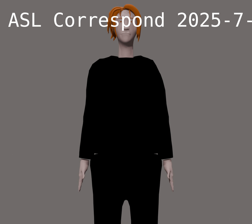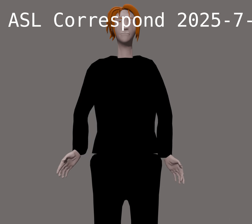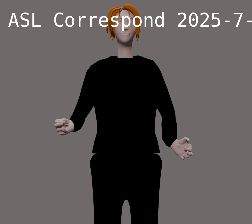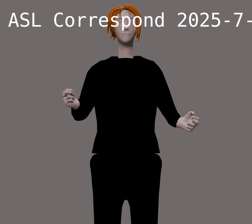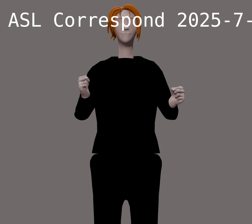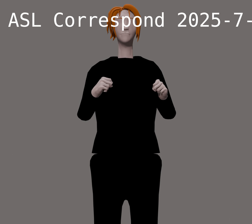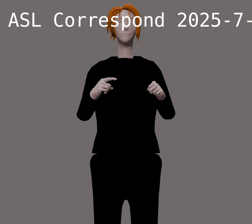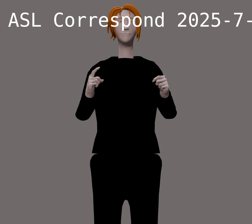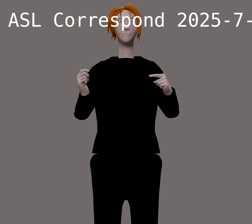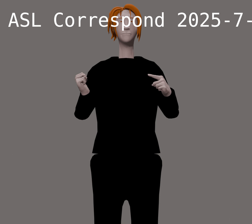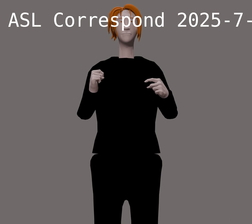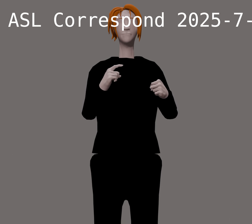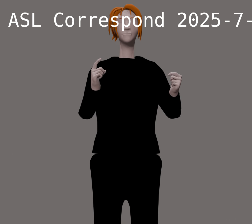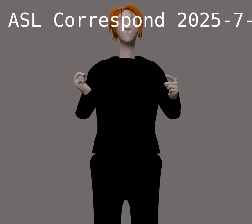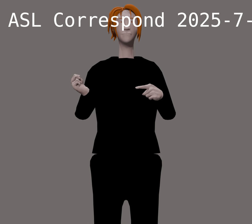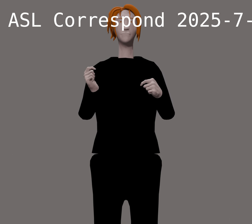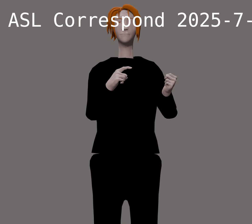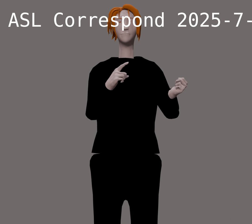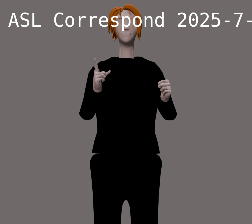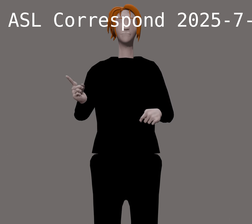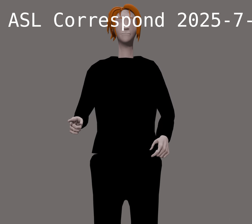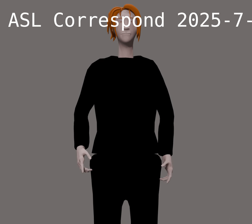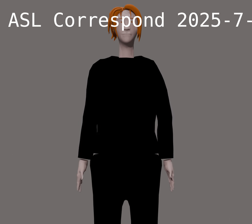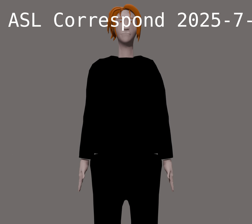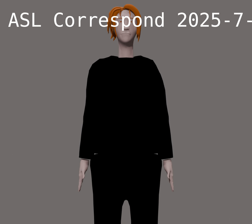Correspond